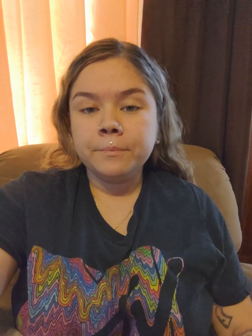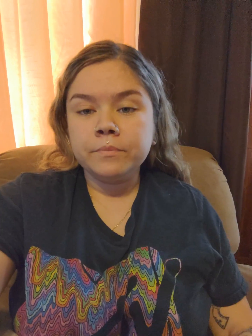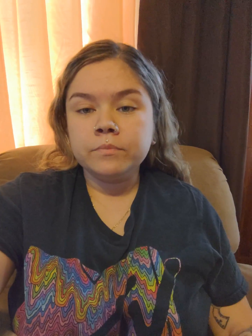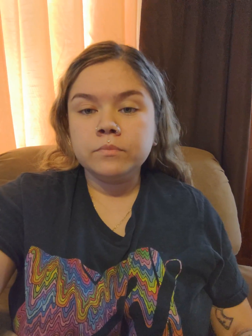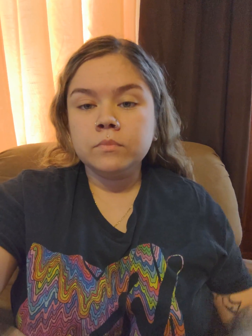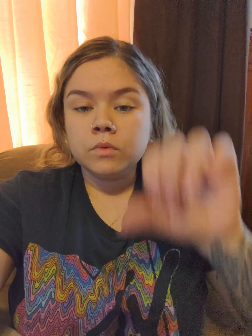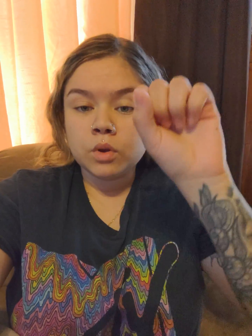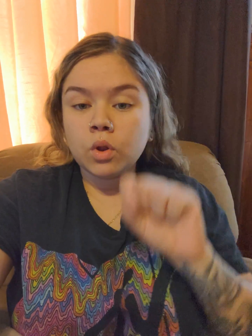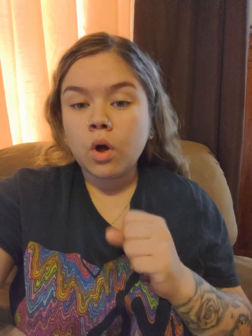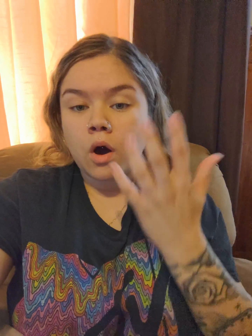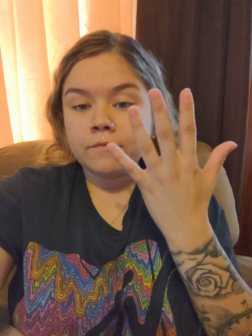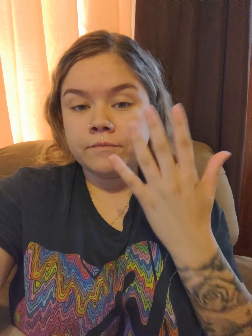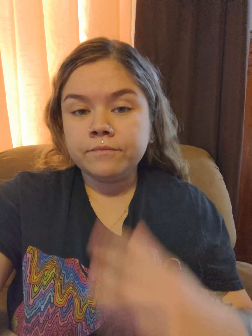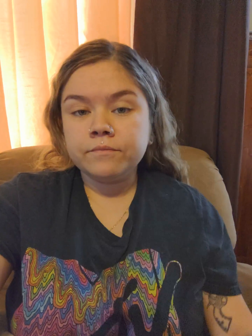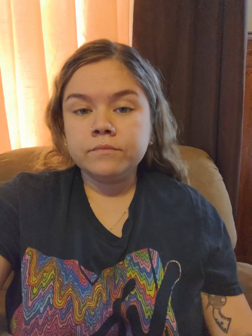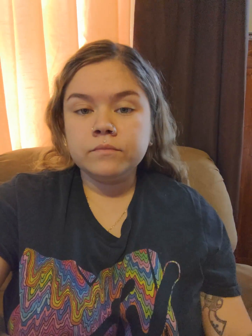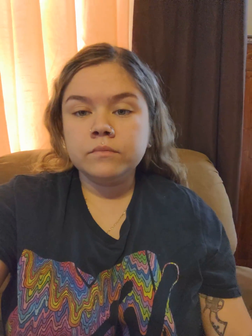gloves